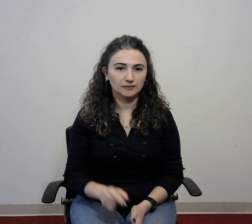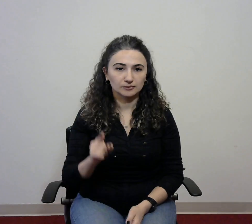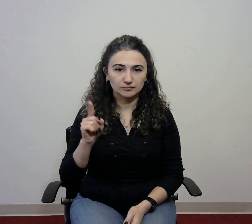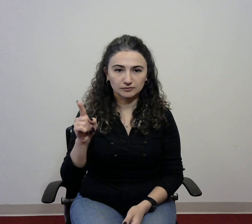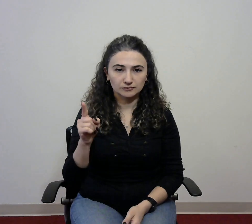O